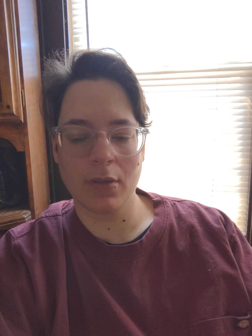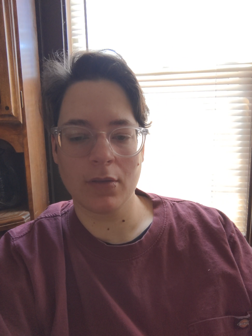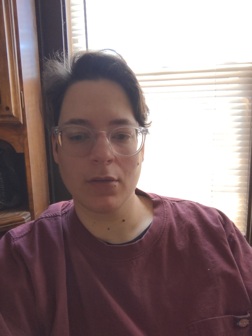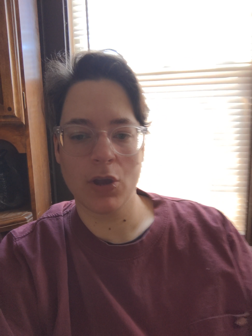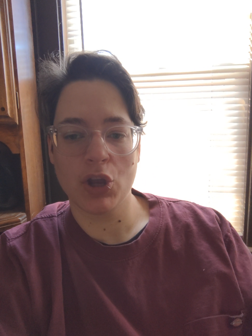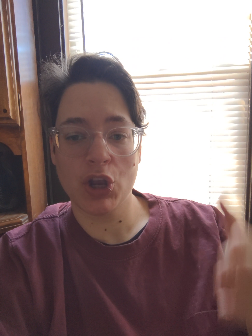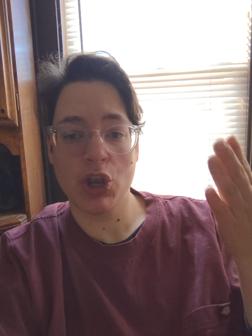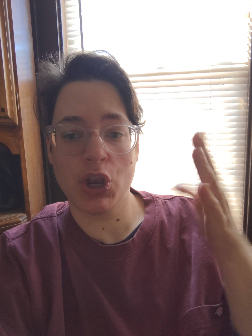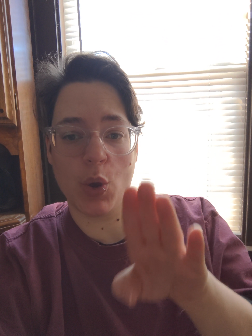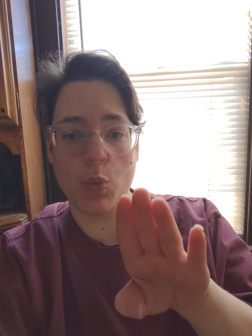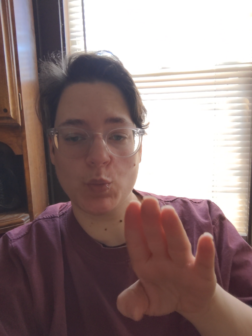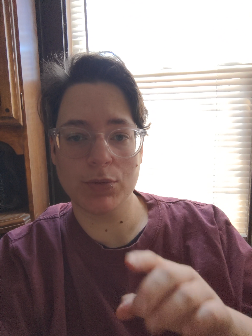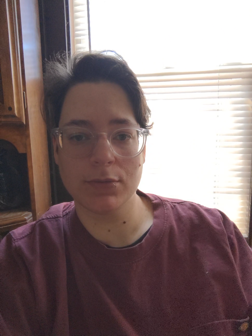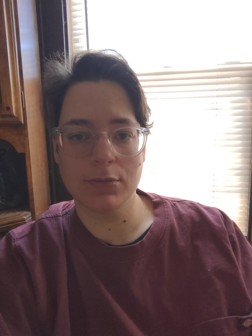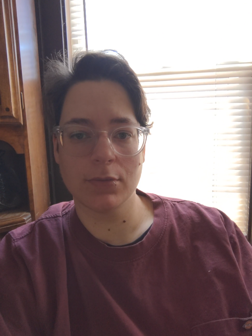close